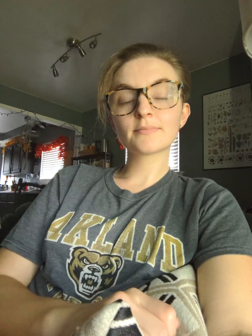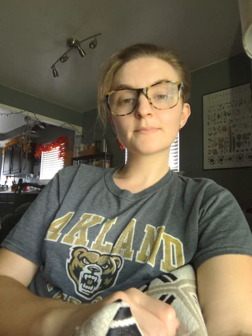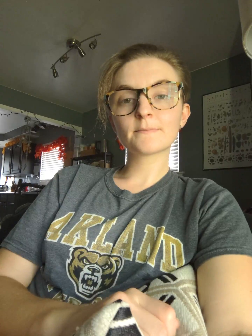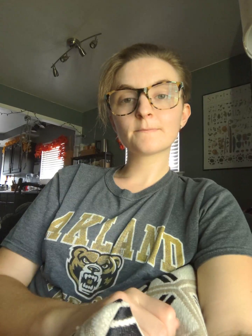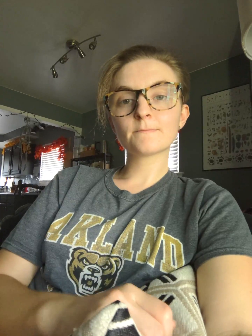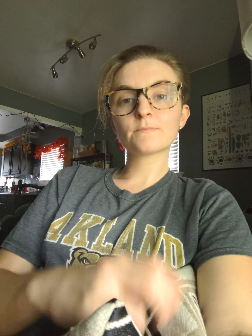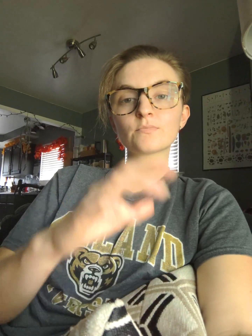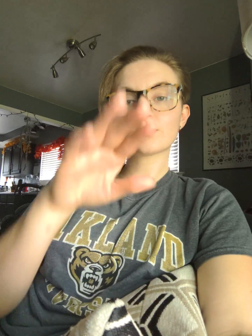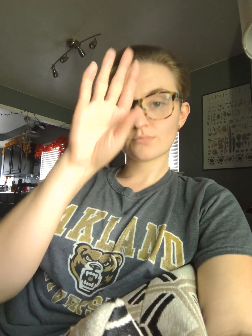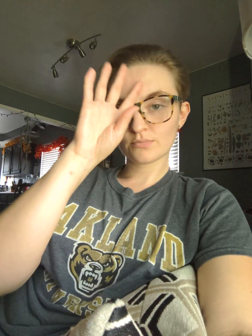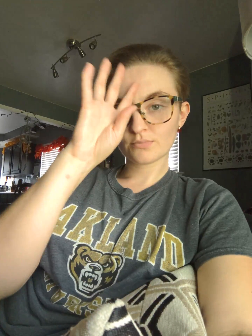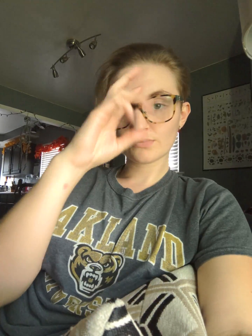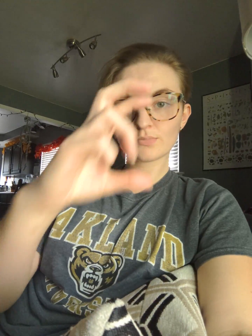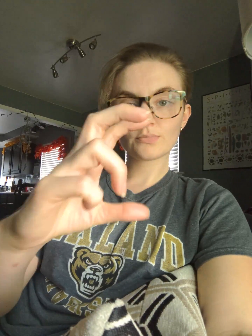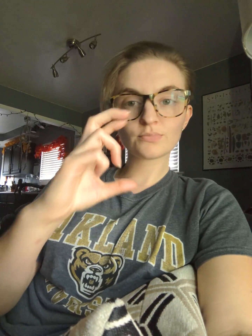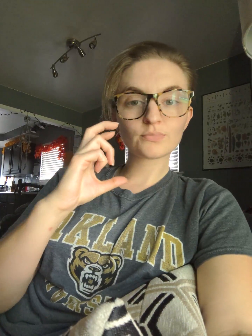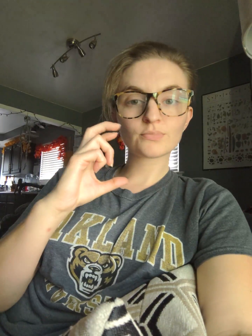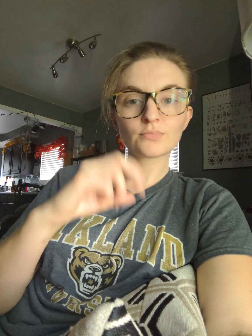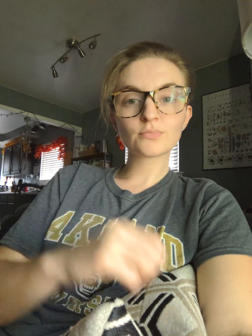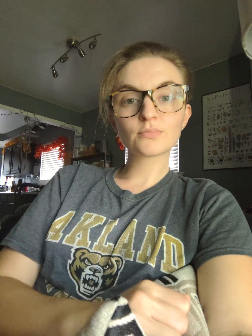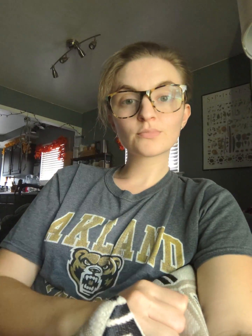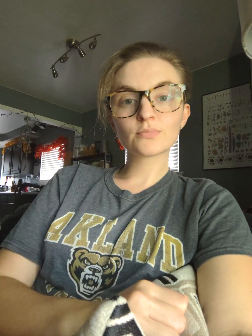fire truck